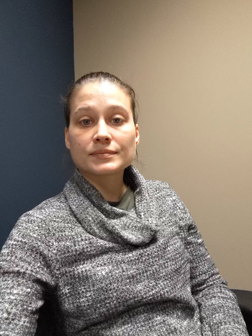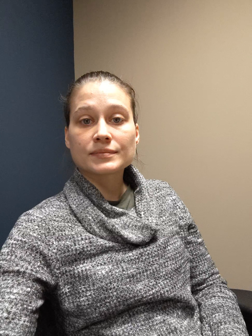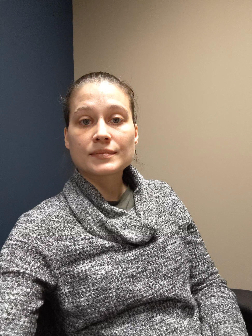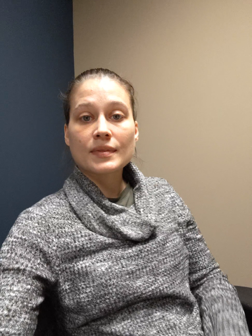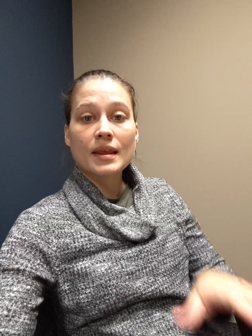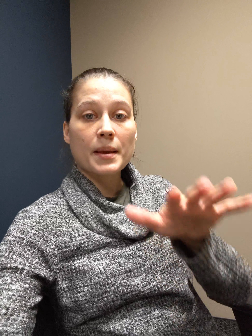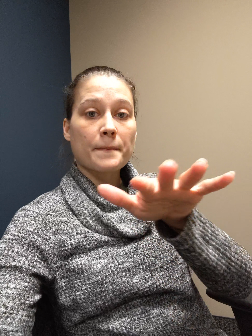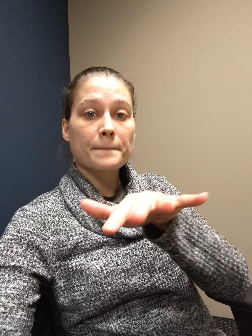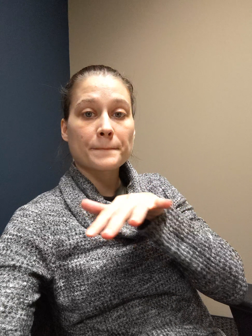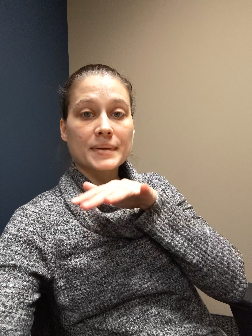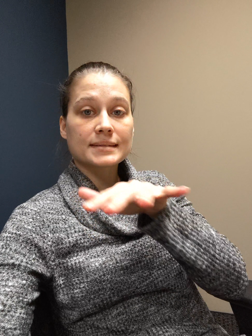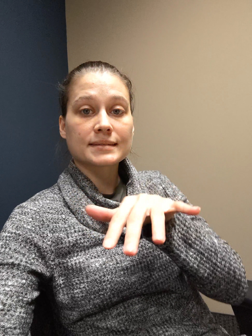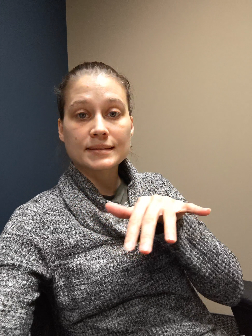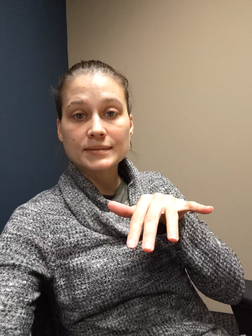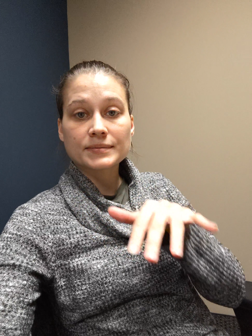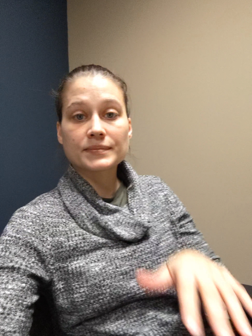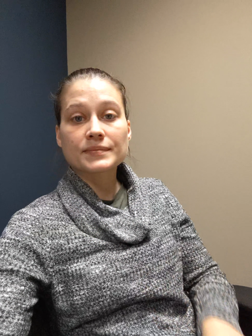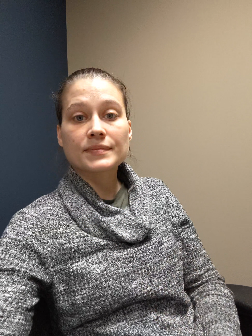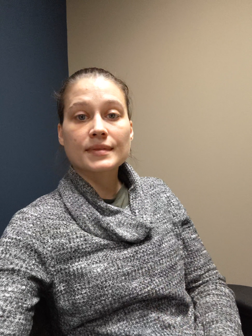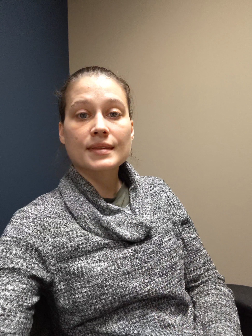mitten